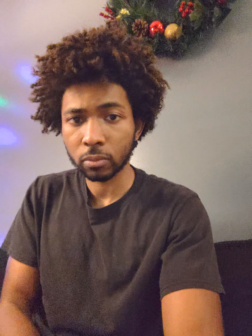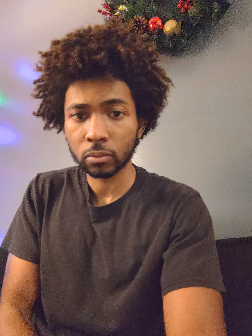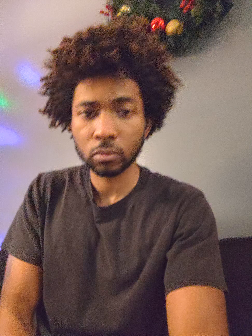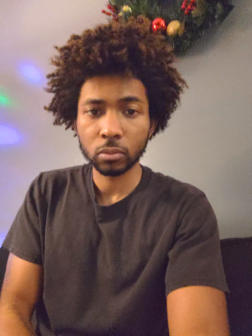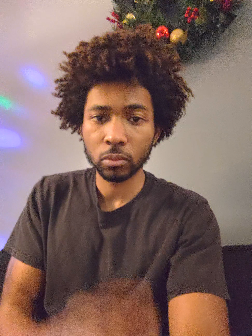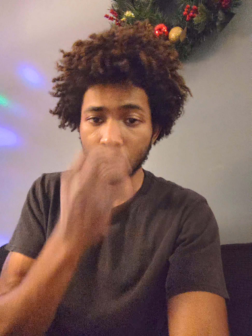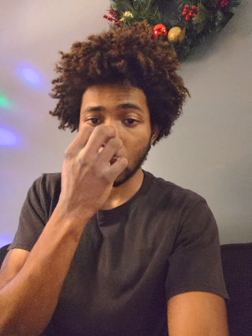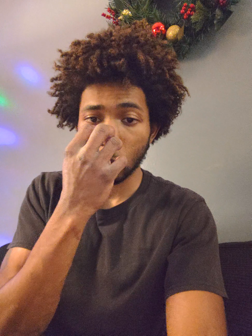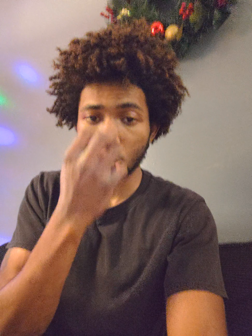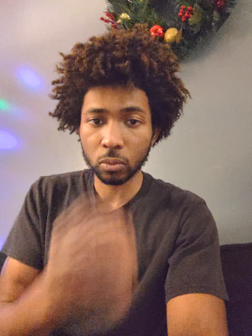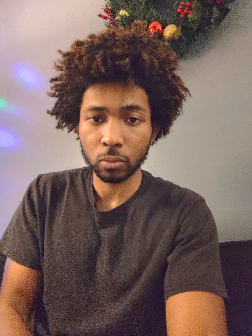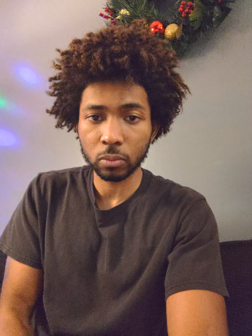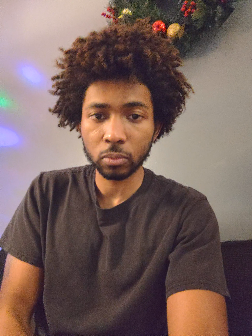clown